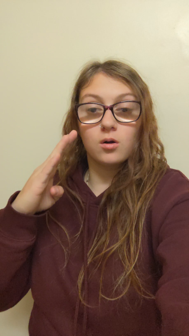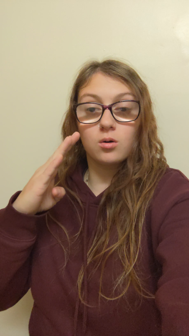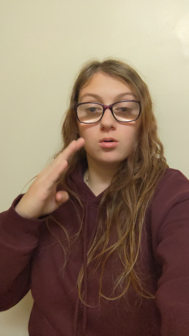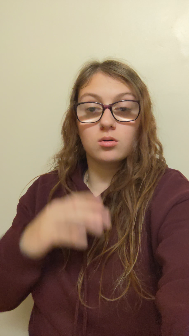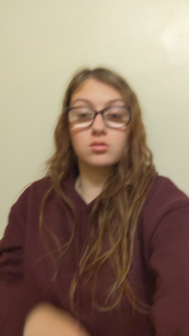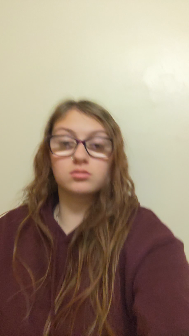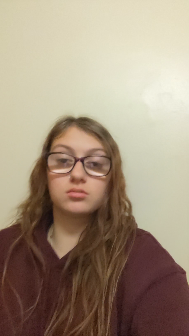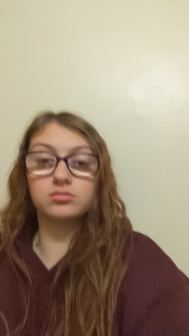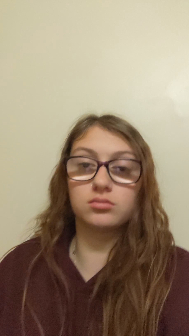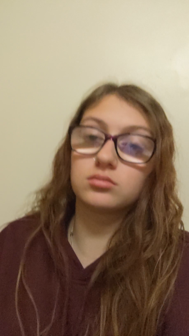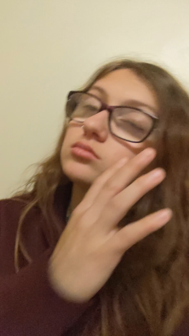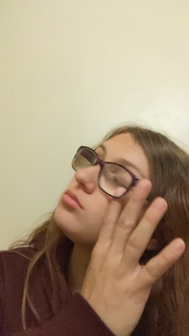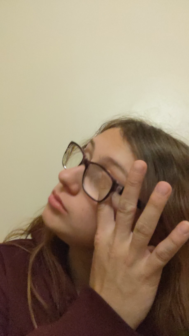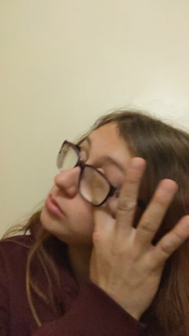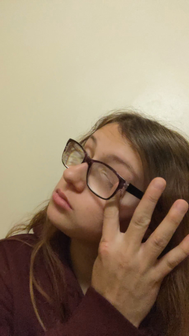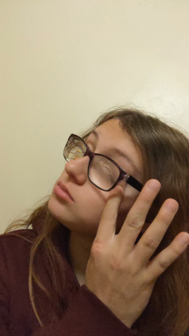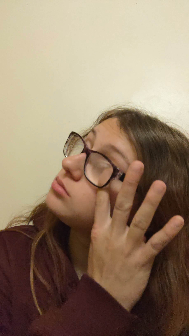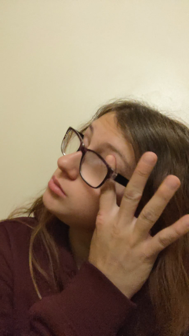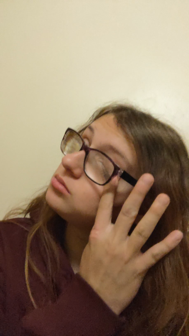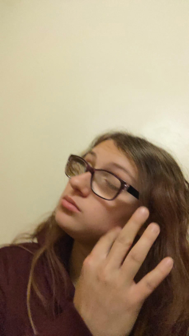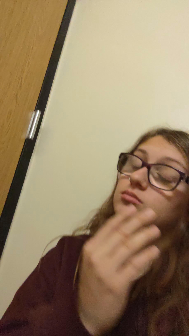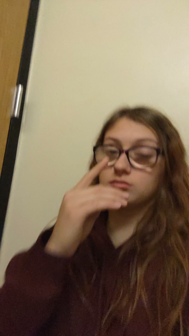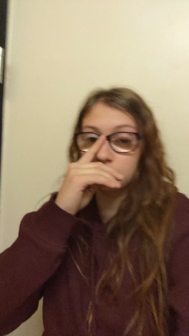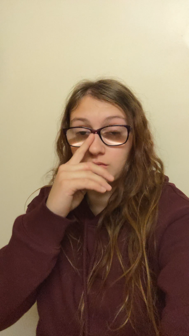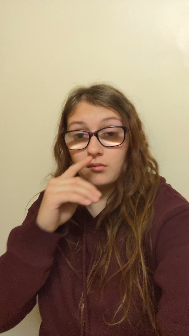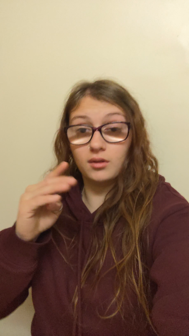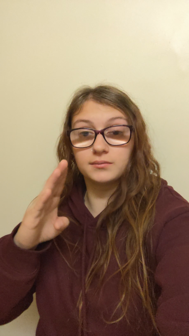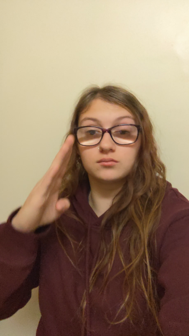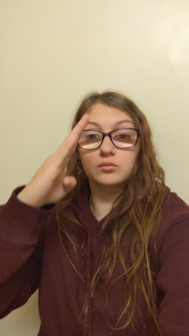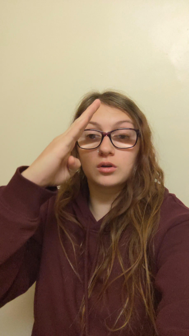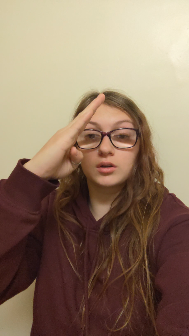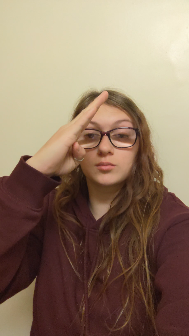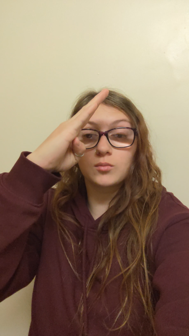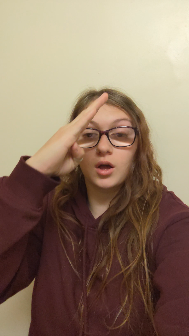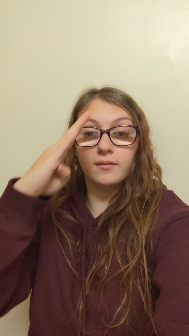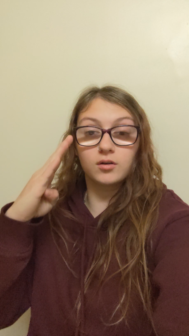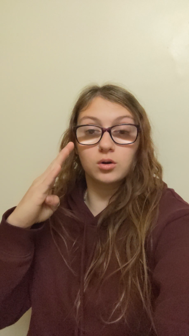roof